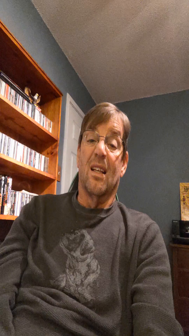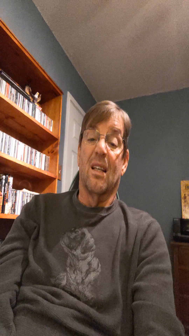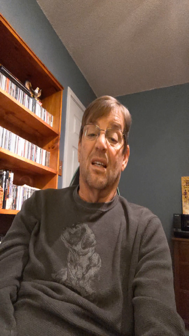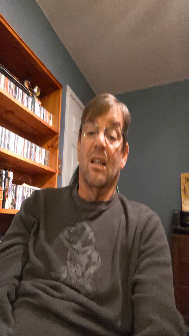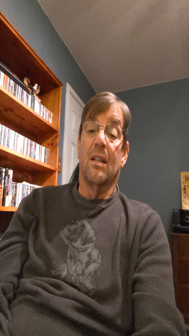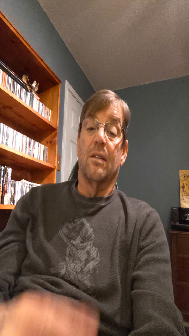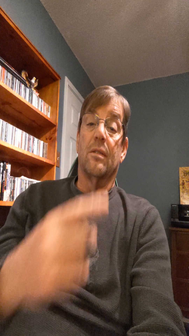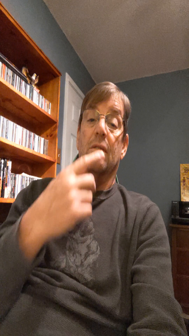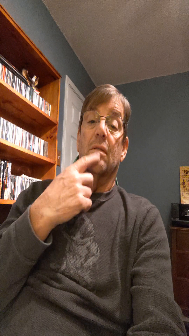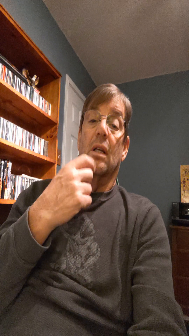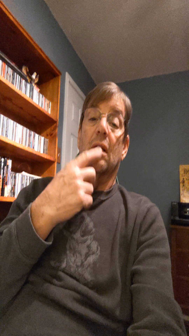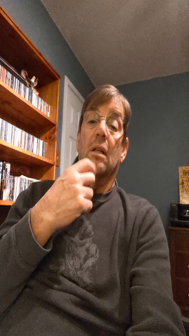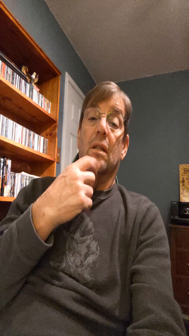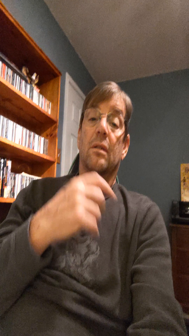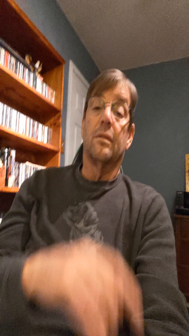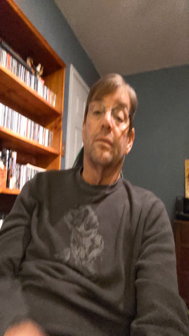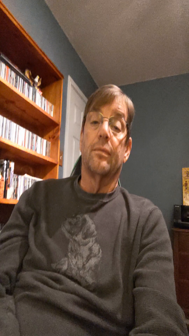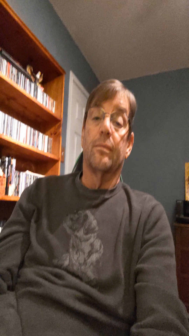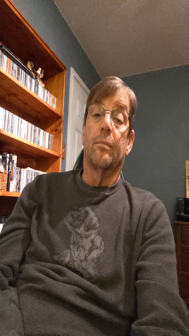red